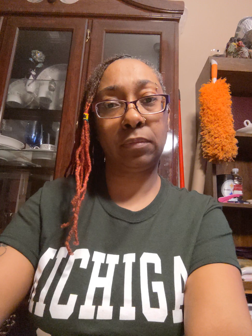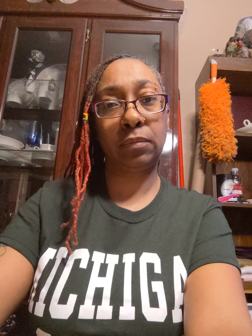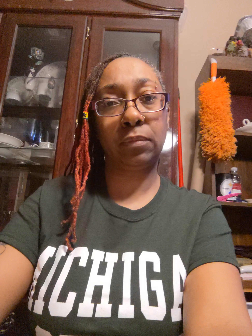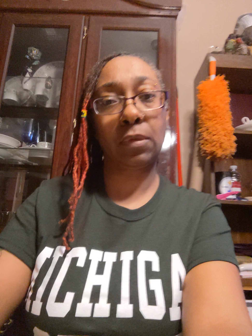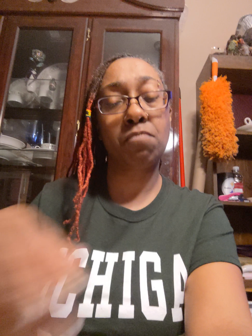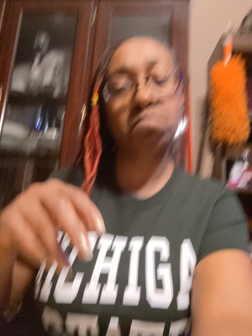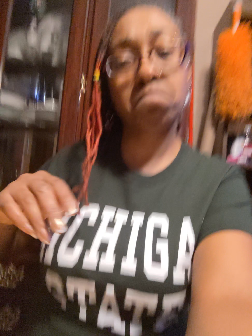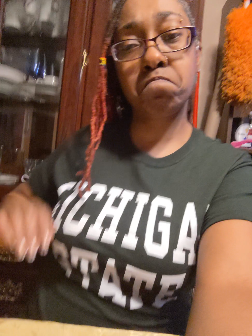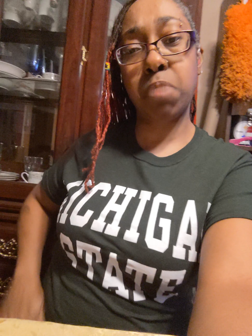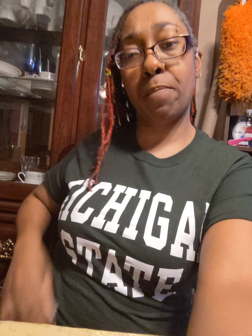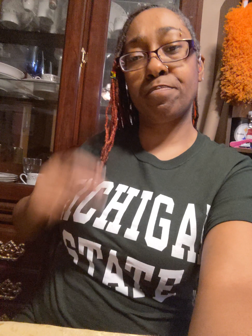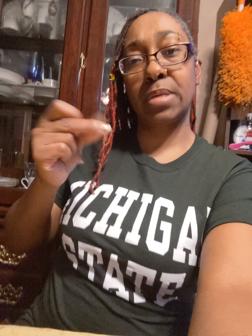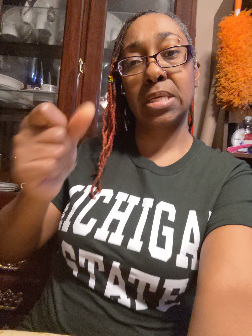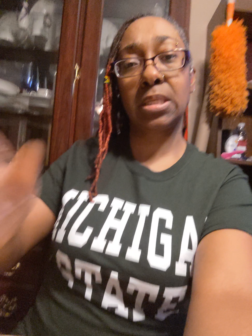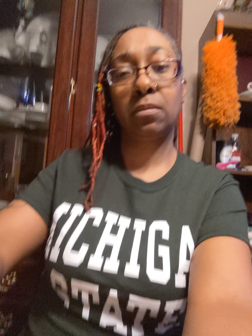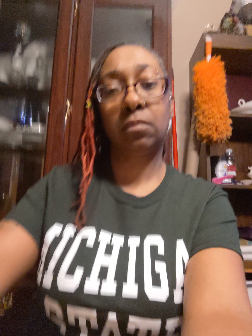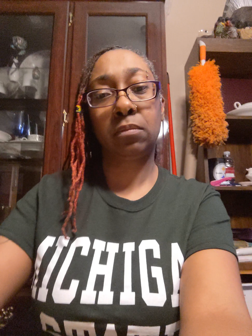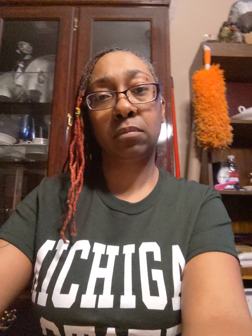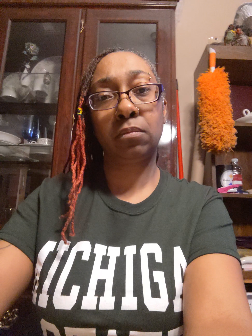puppy